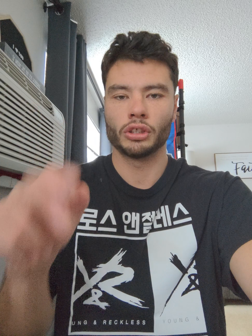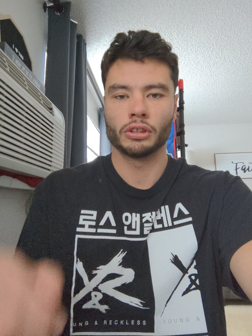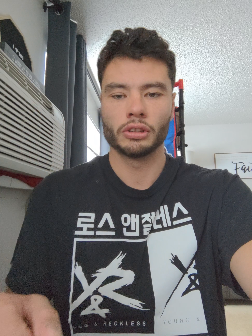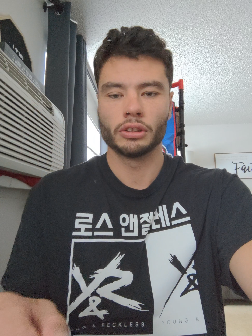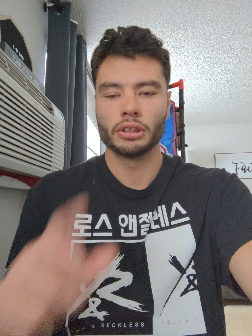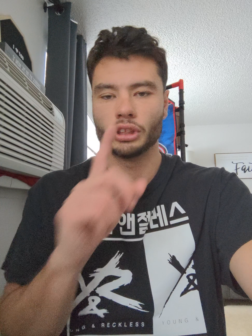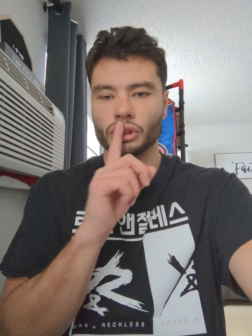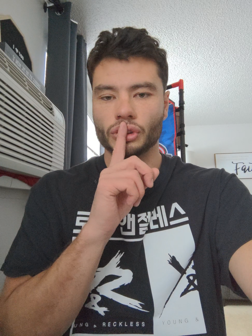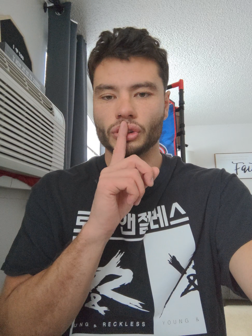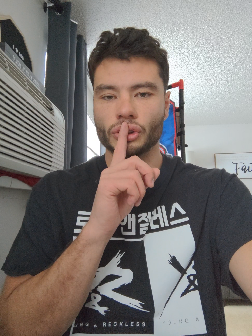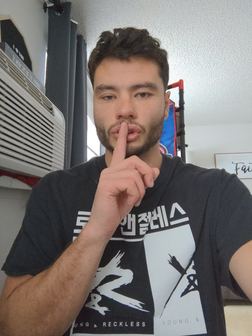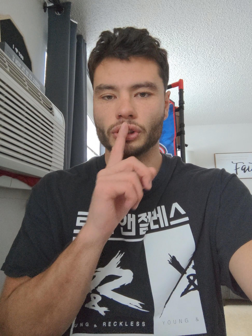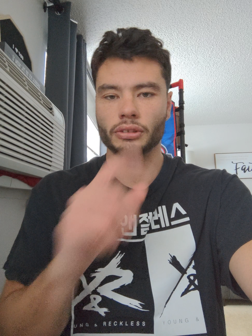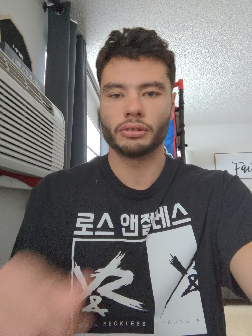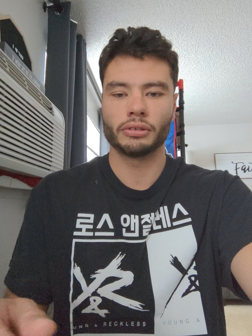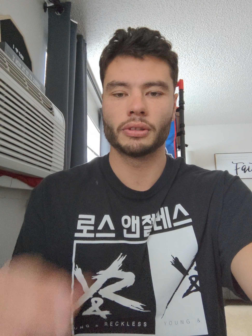shhh